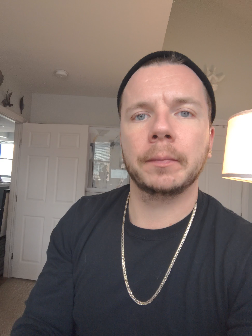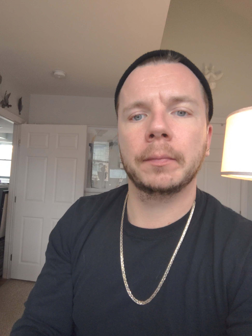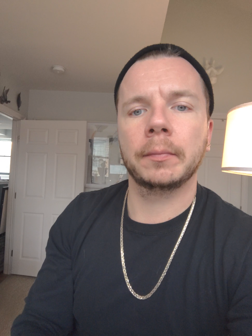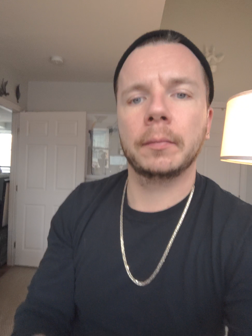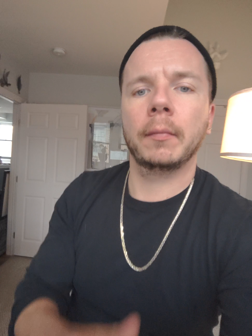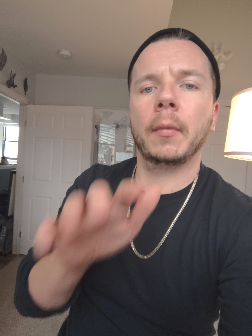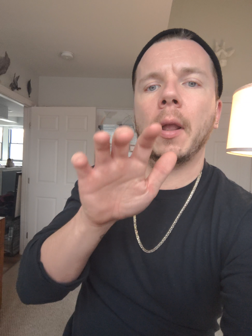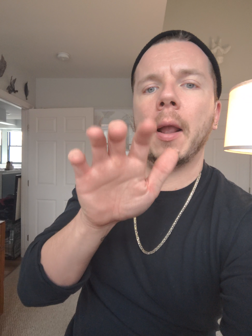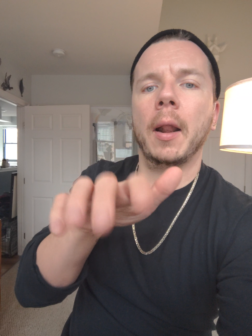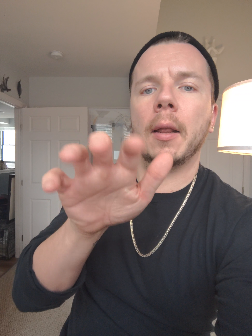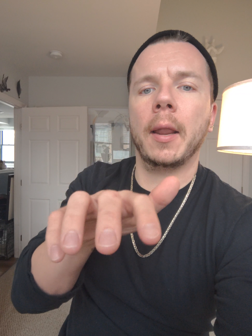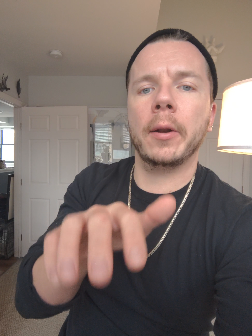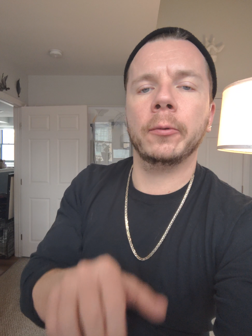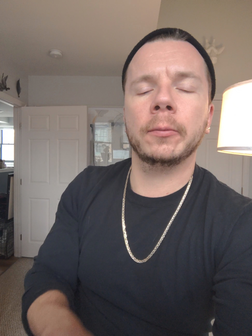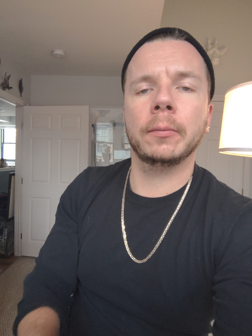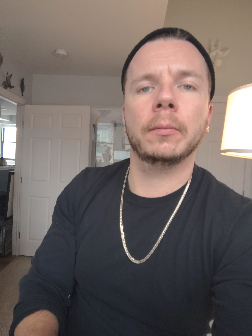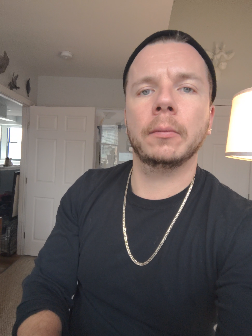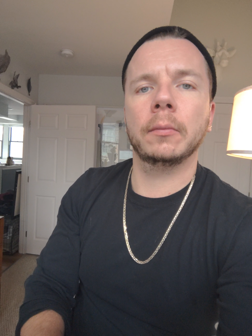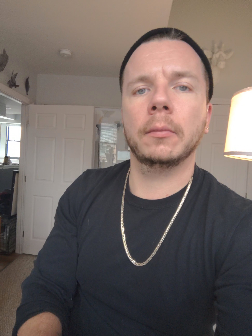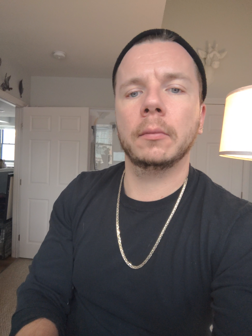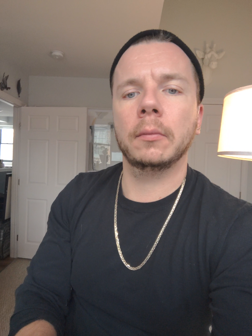alligator